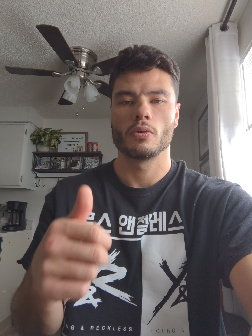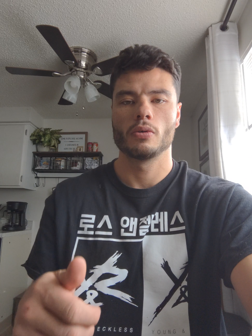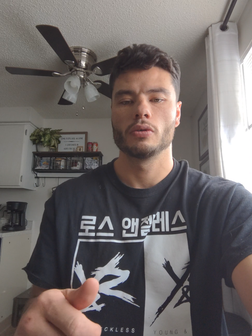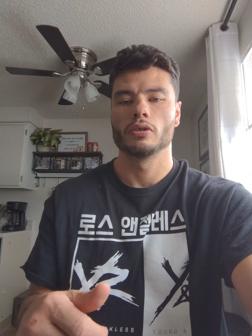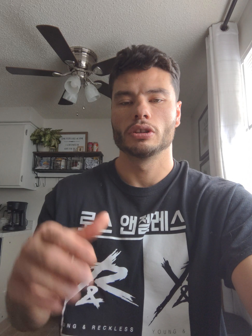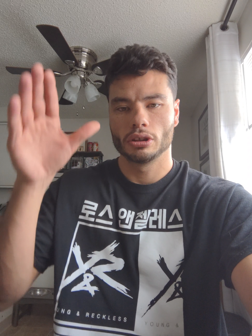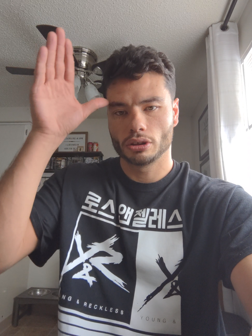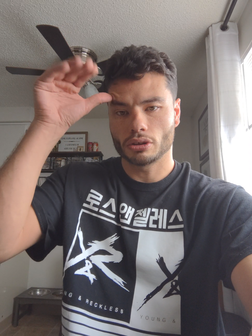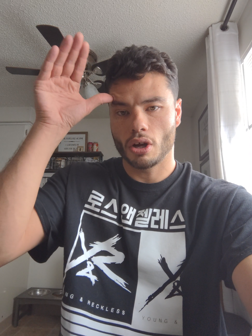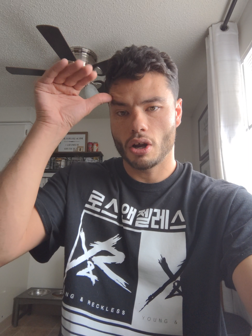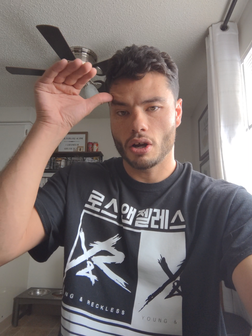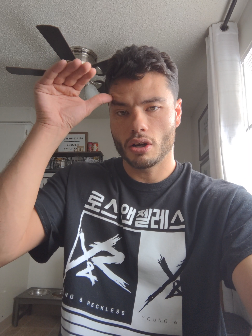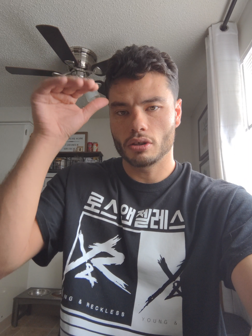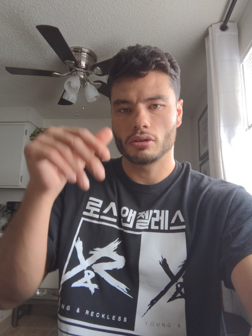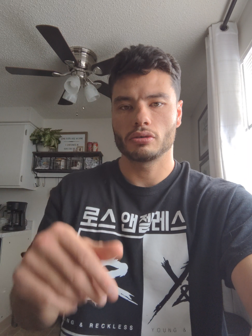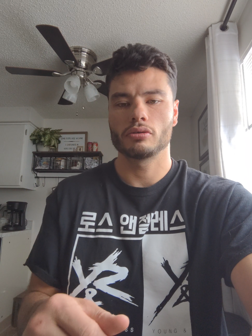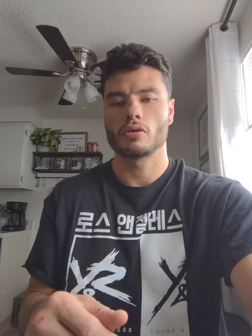donkey